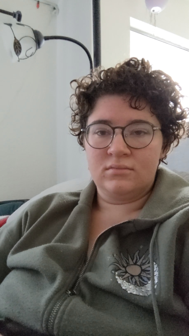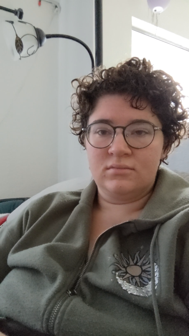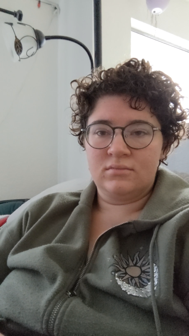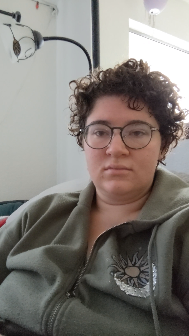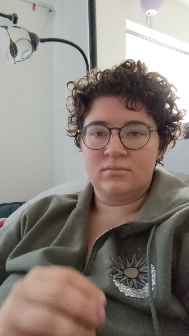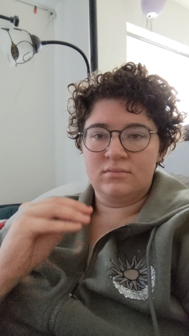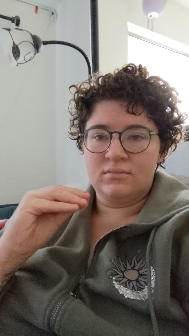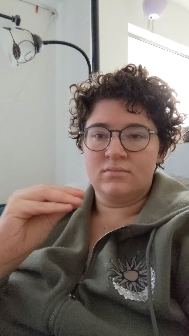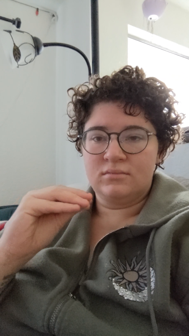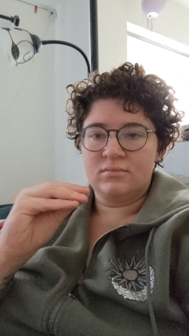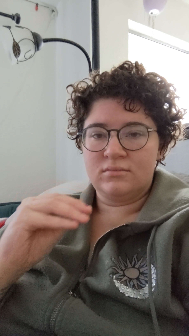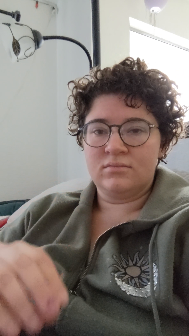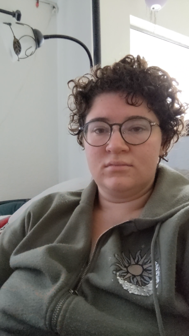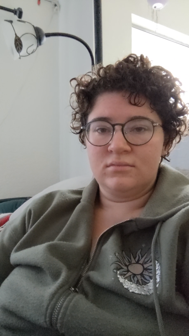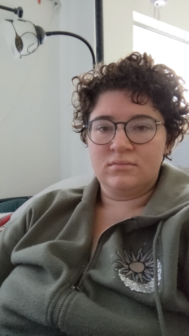fix